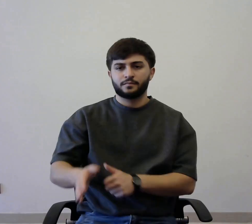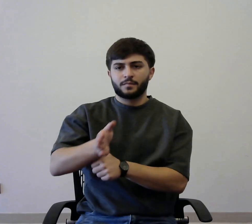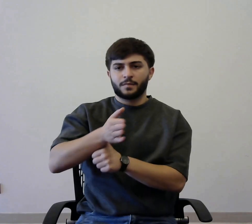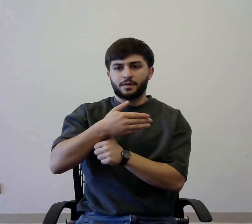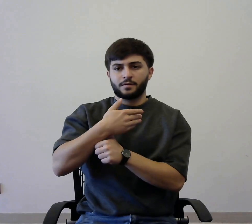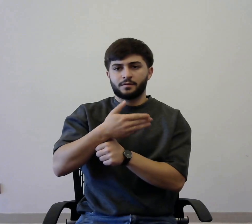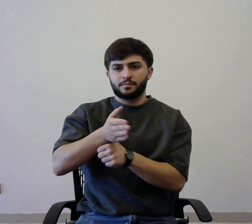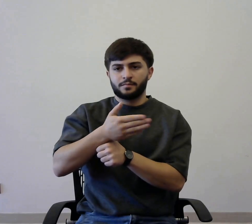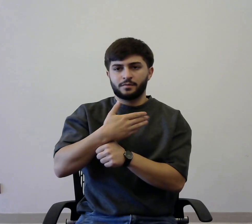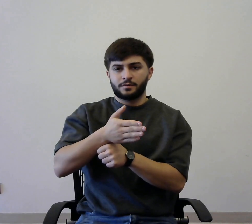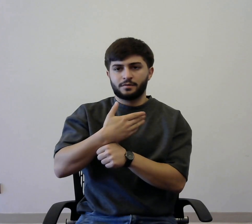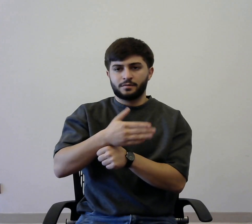bayraq